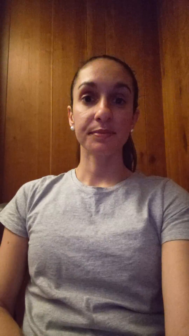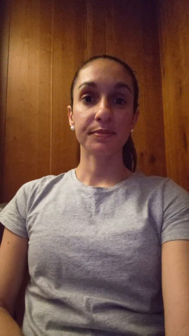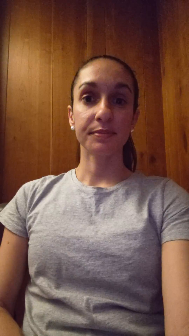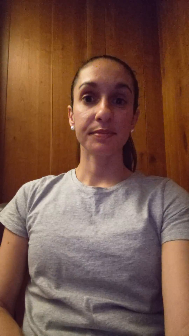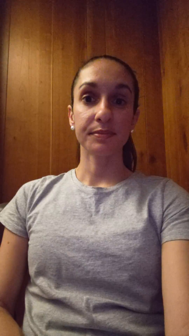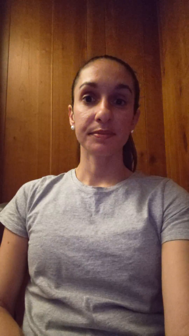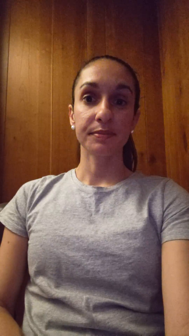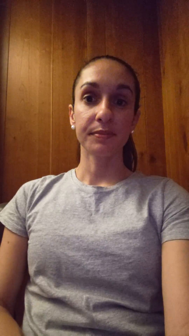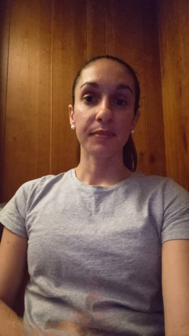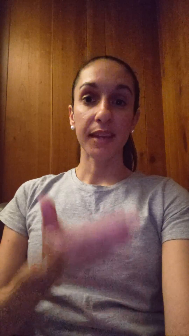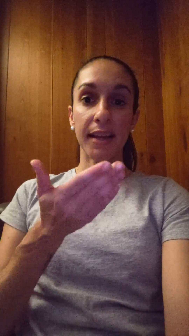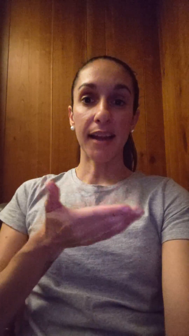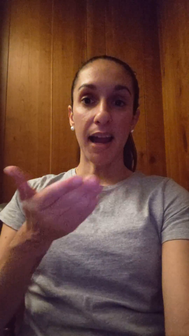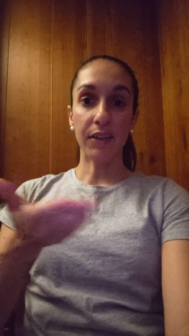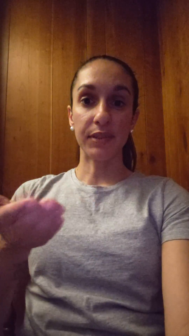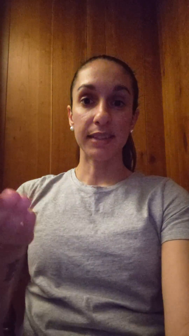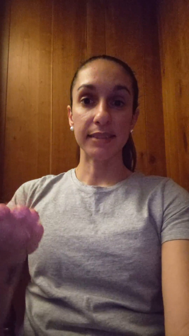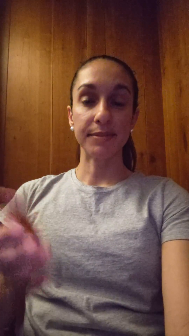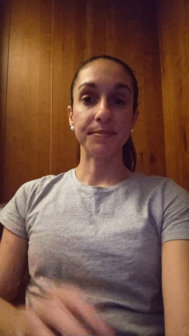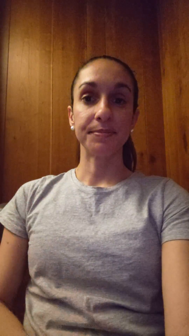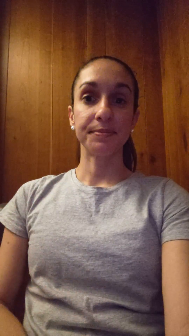carry